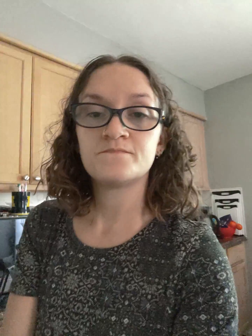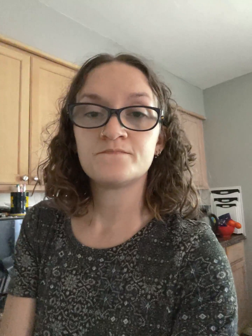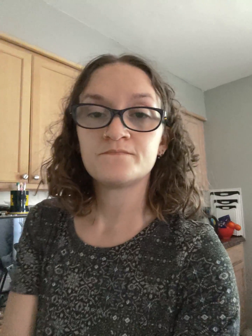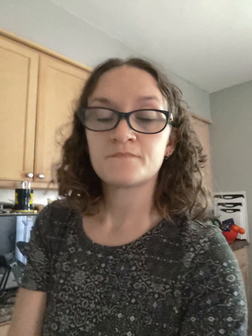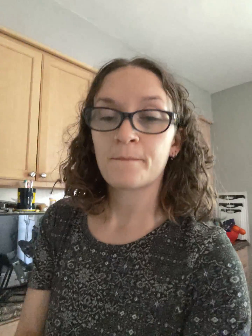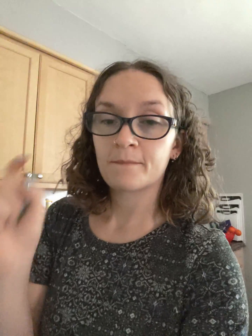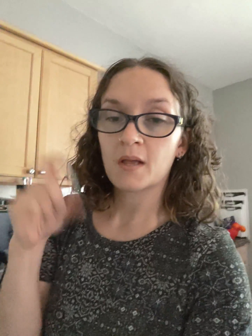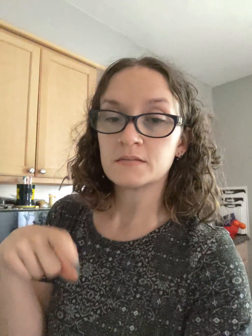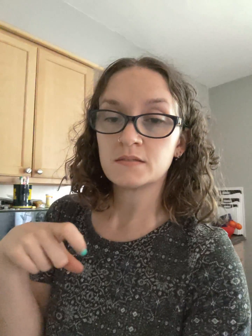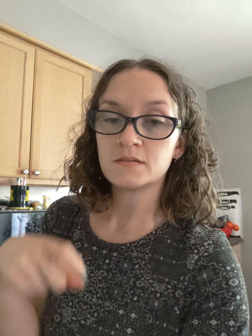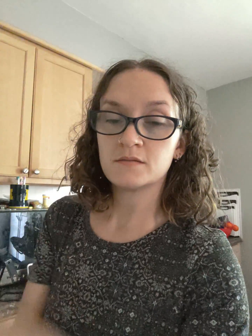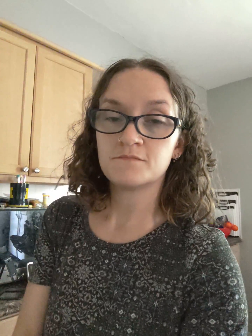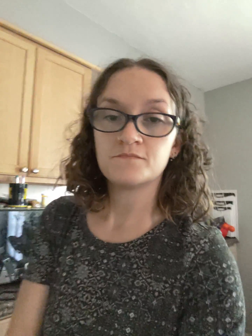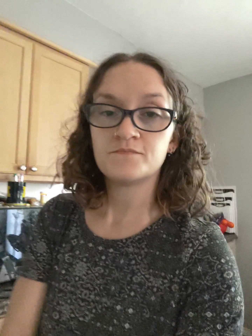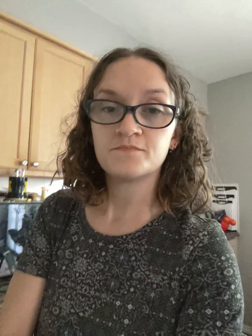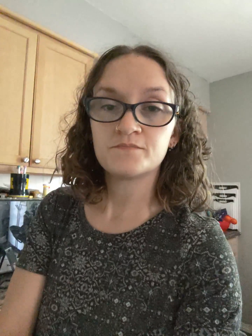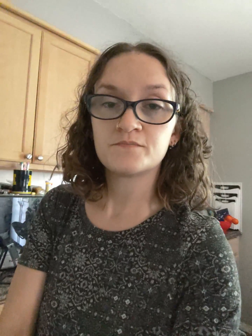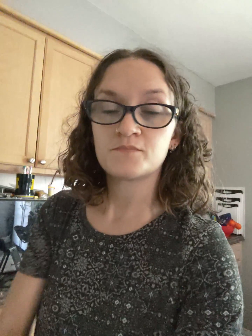must